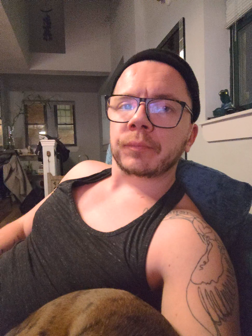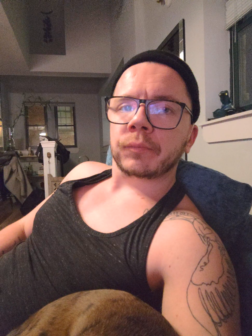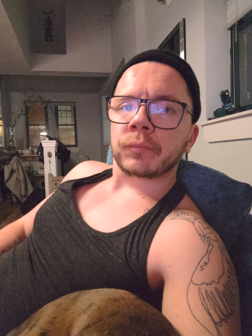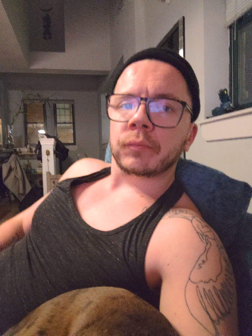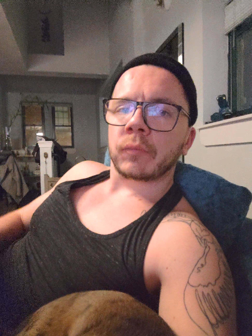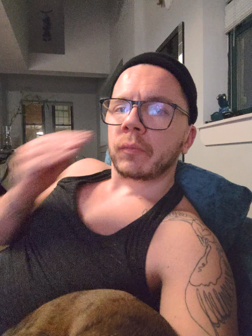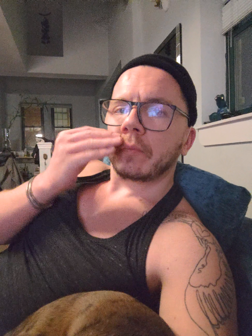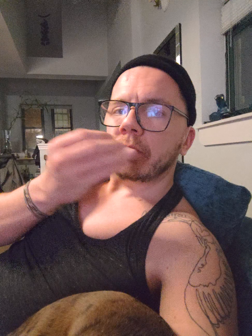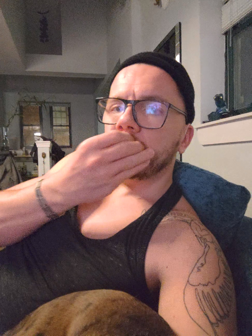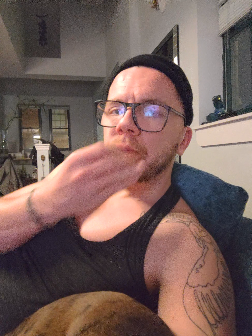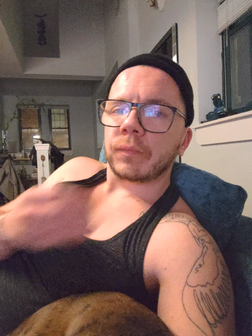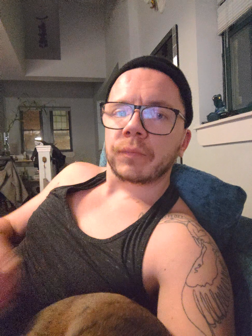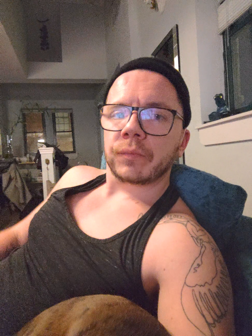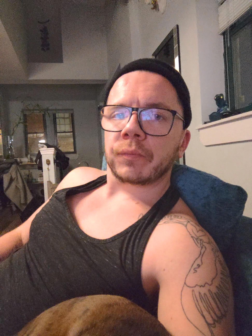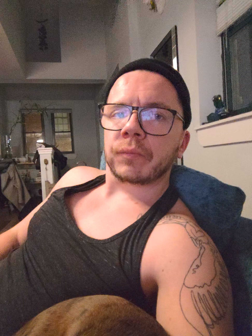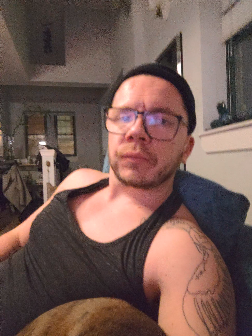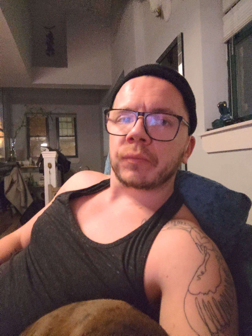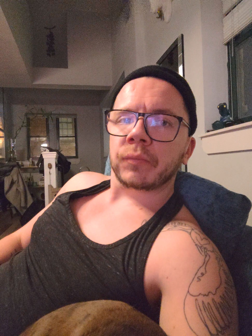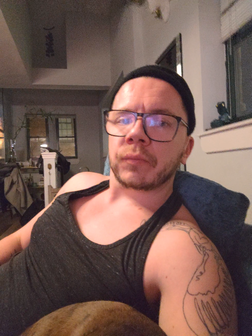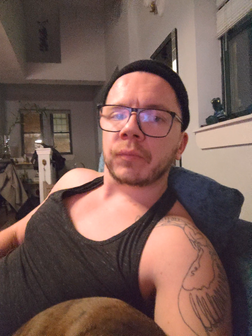flower